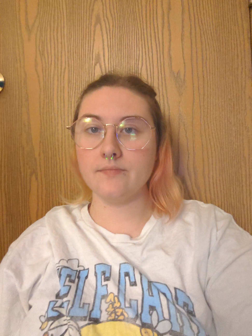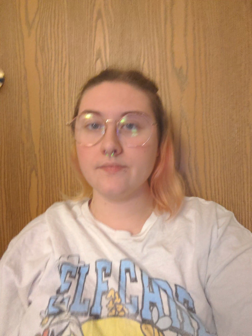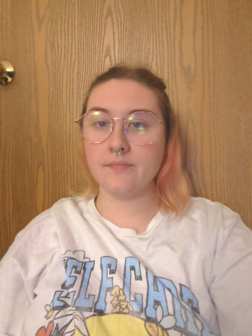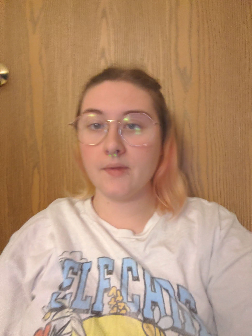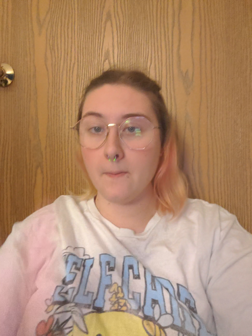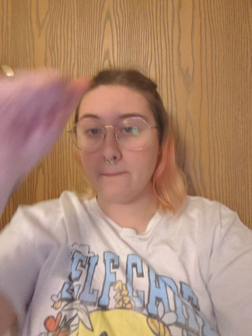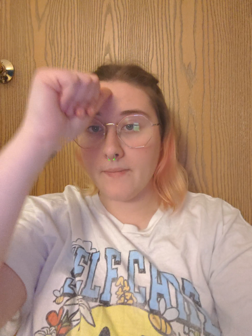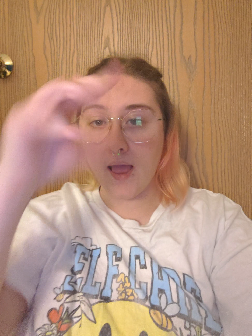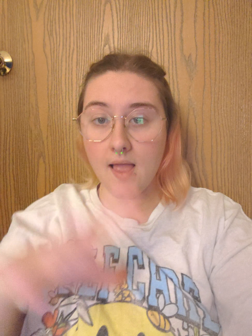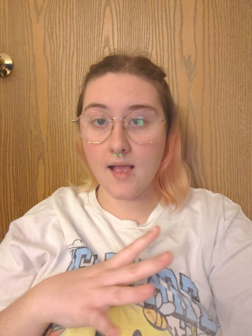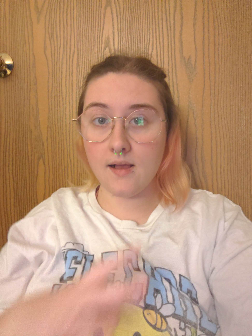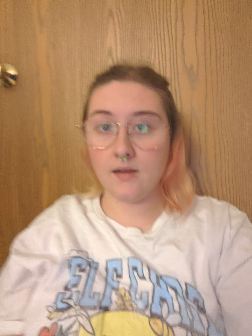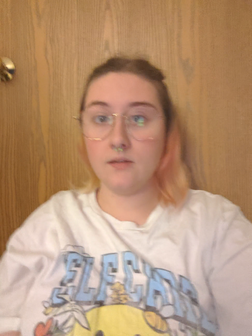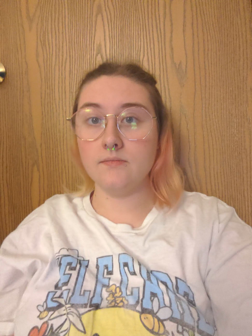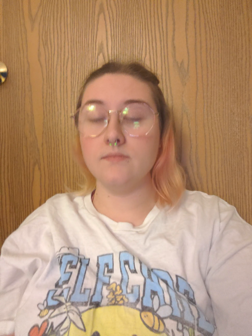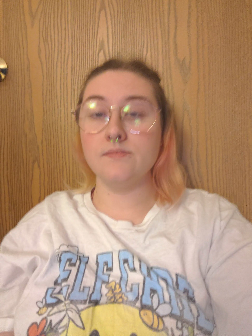man